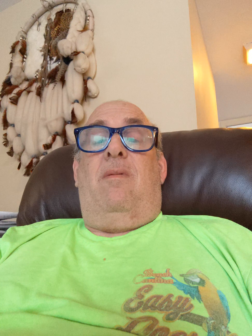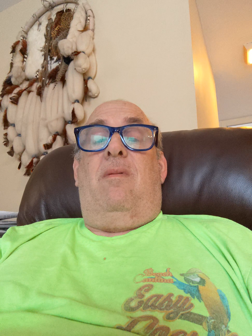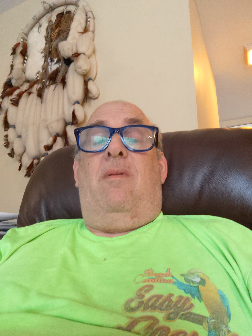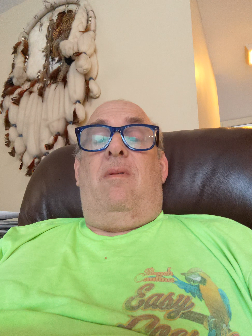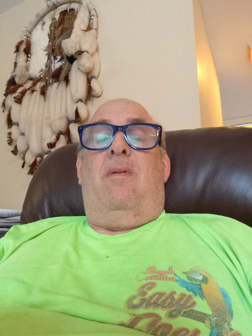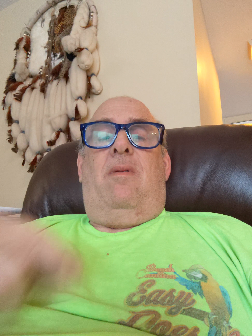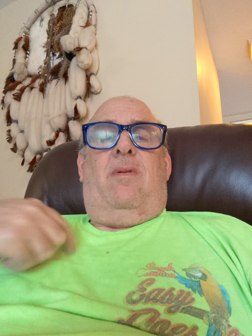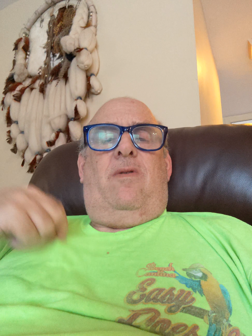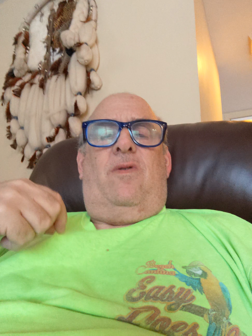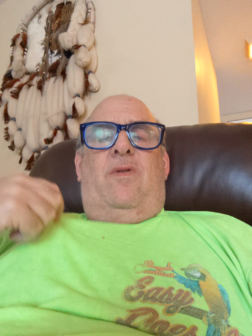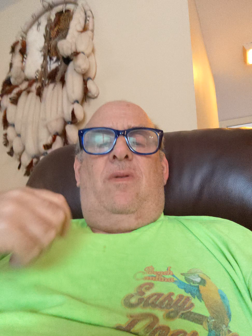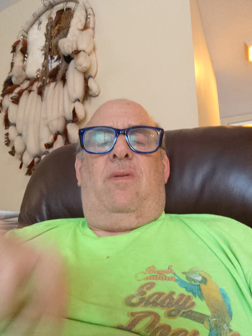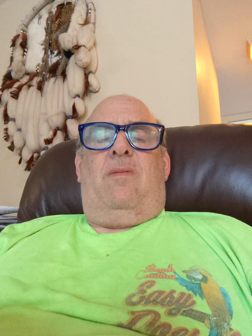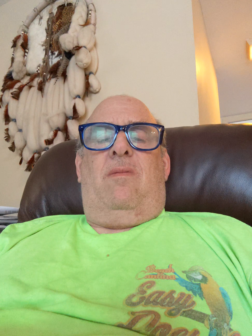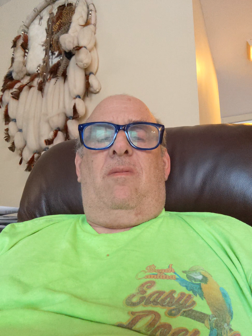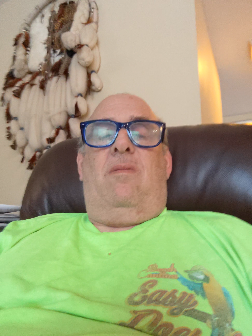shirt